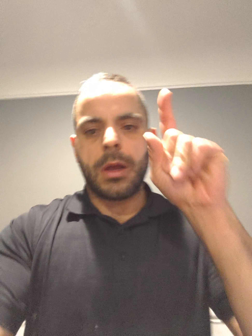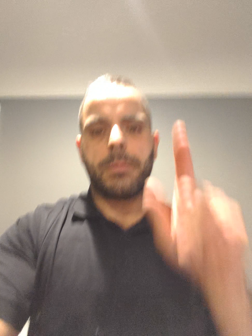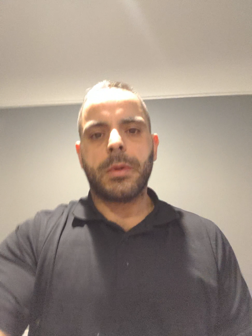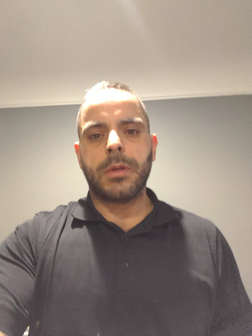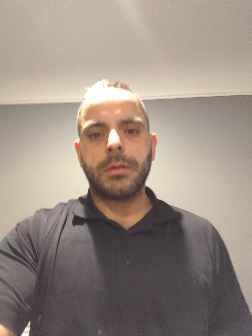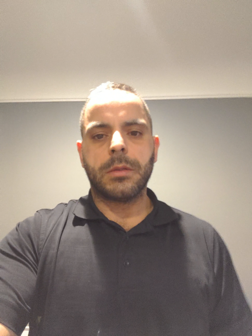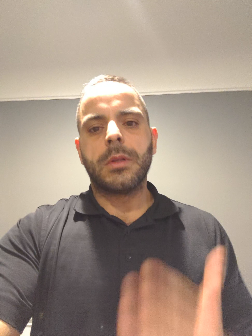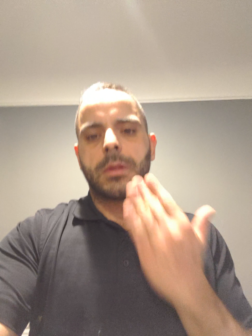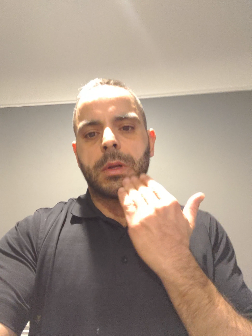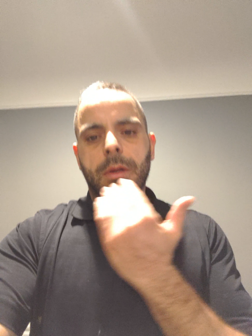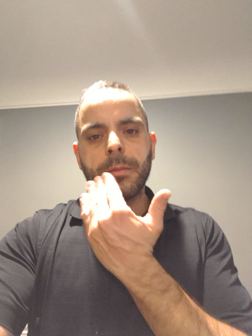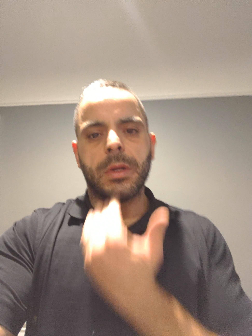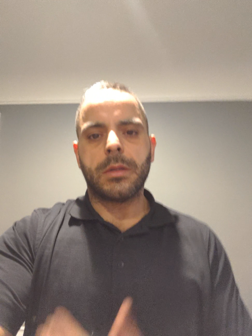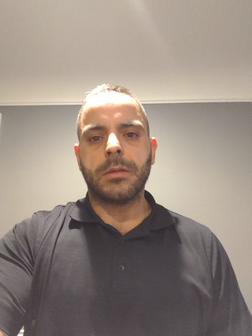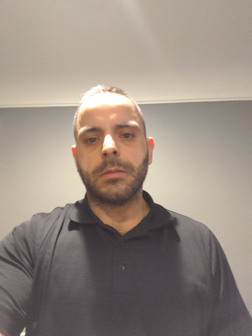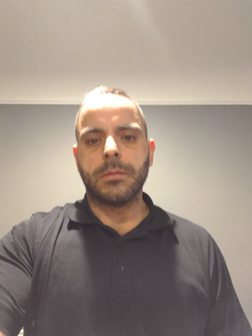napkin